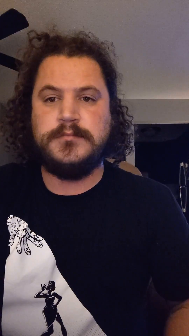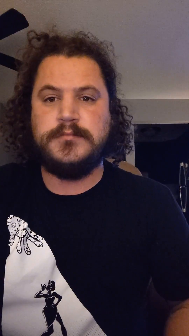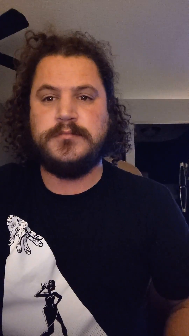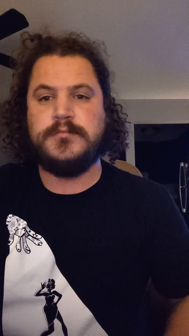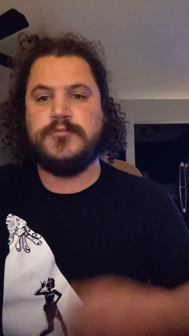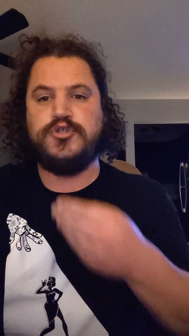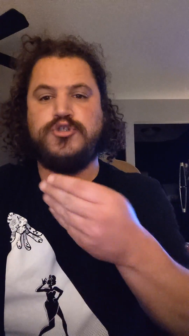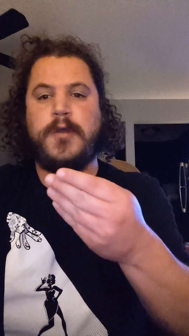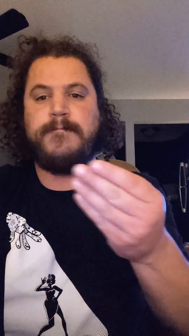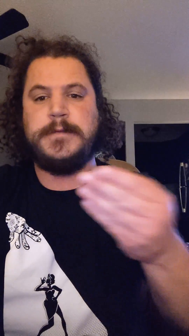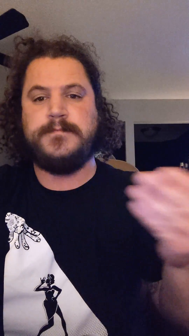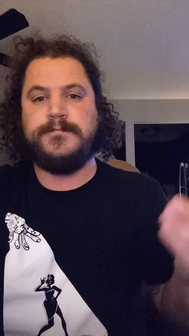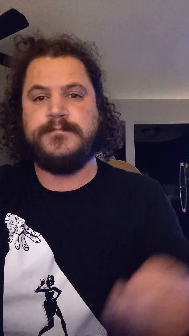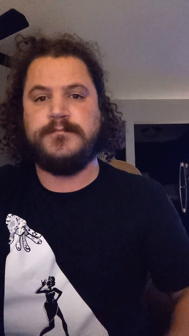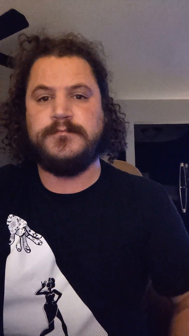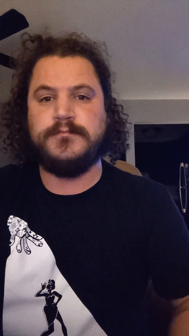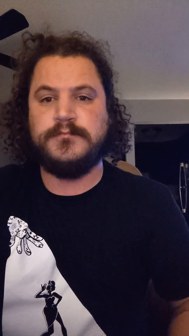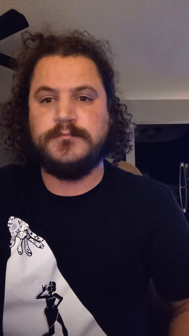shopping